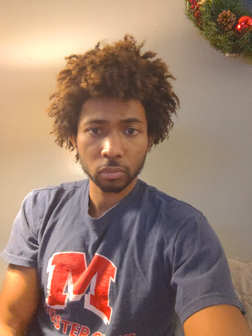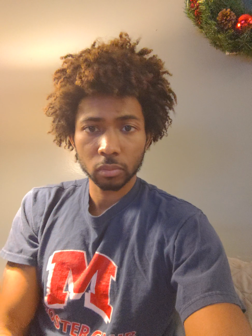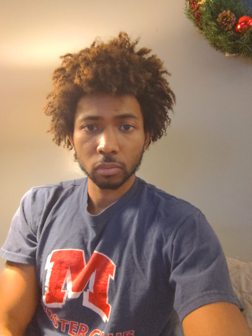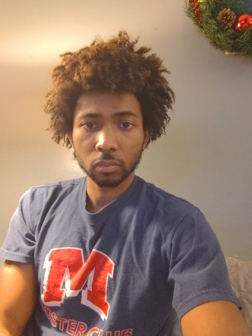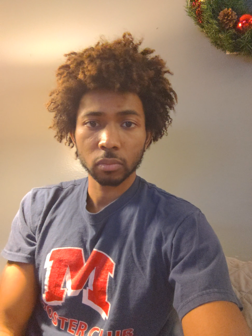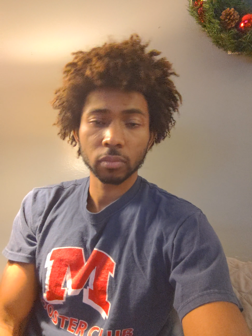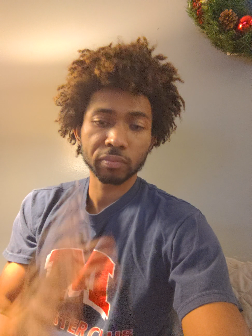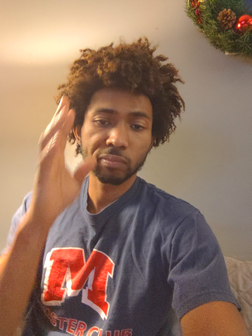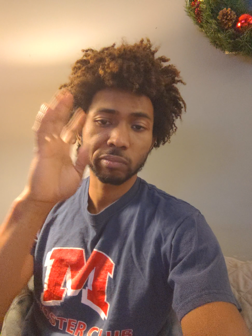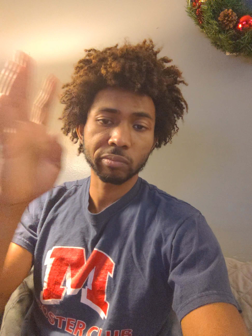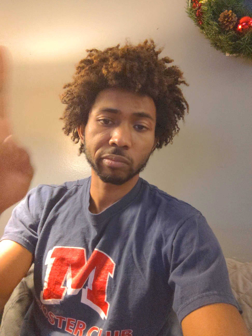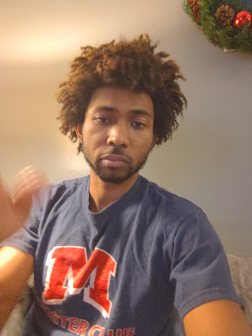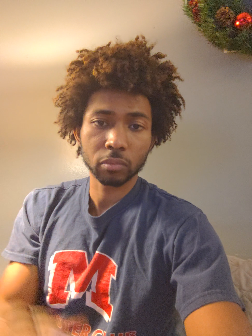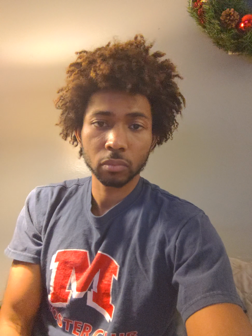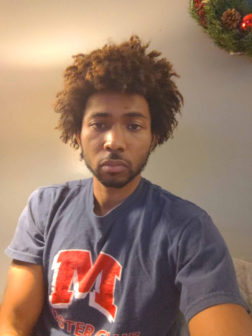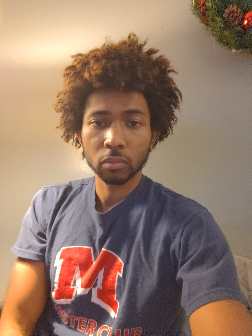pretend